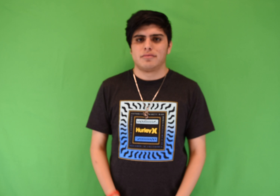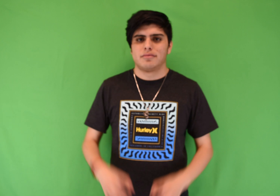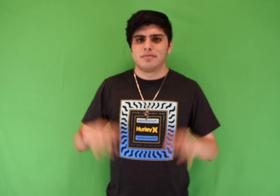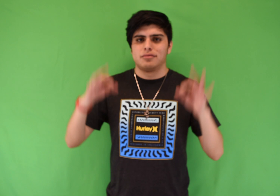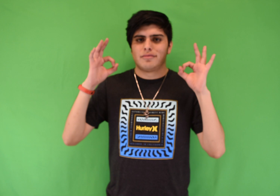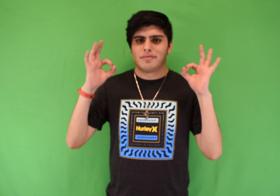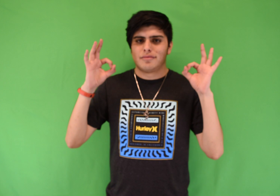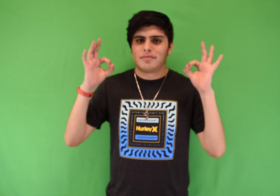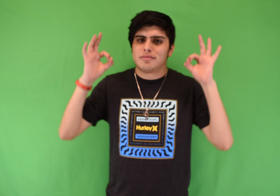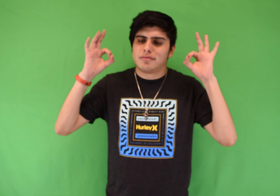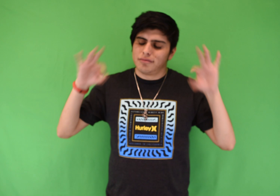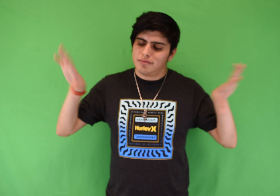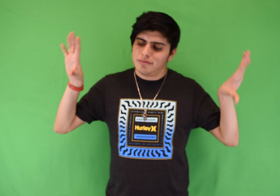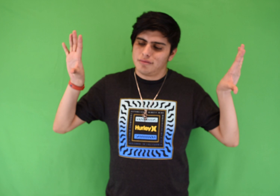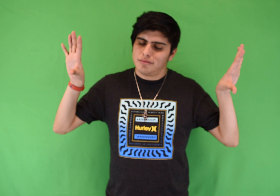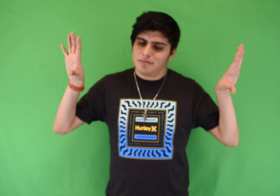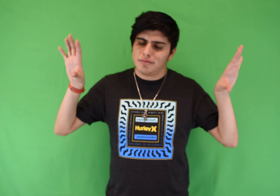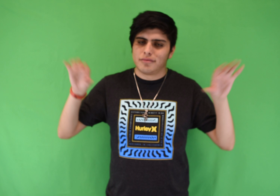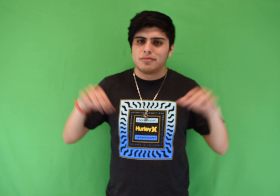suceso